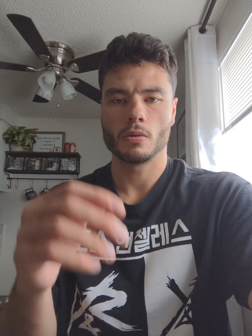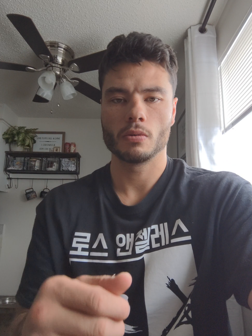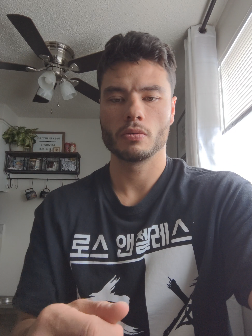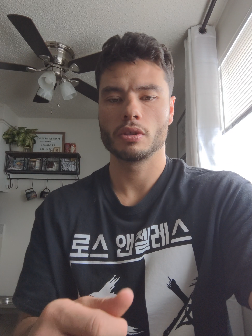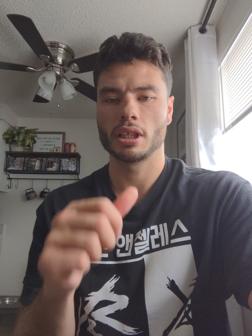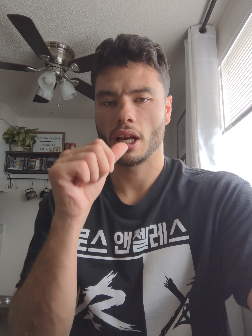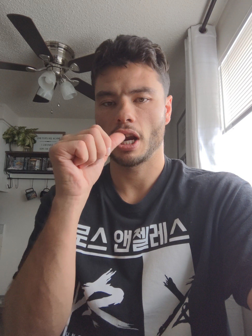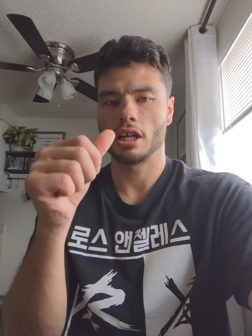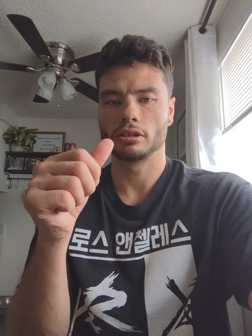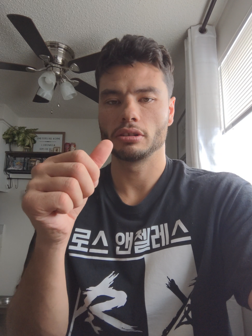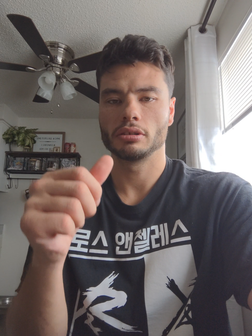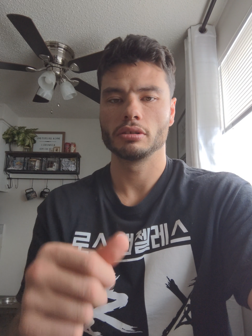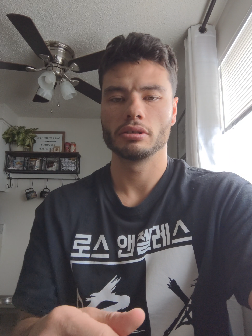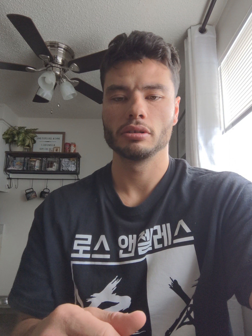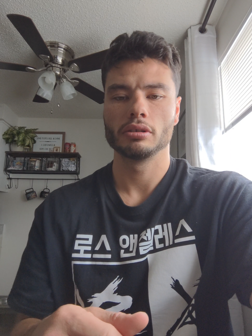nuts